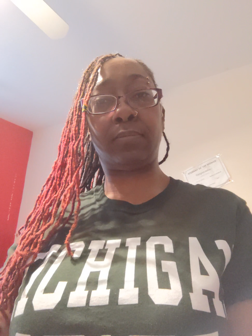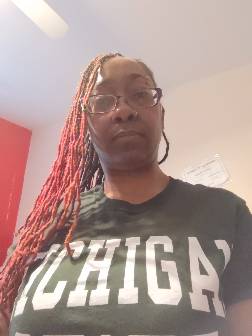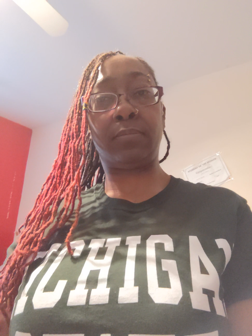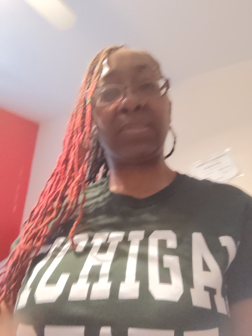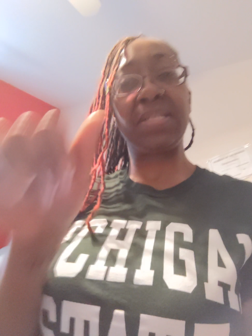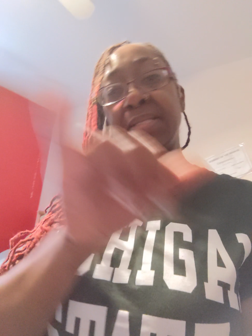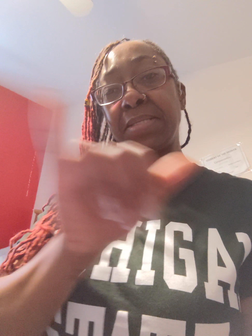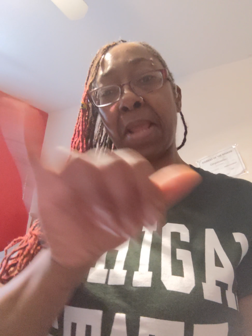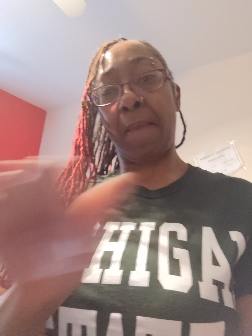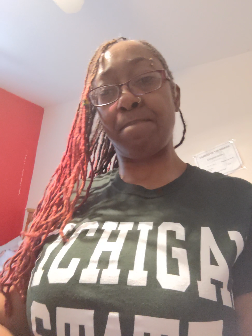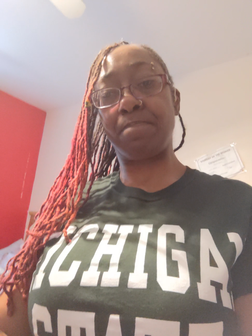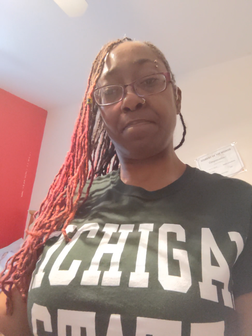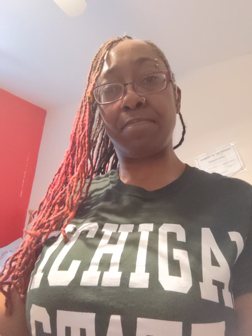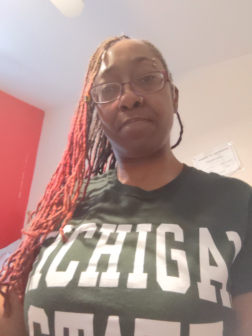same